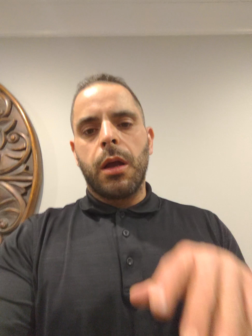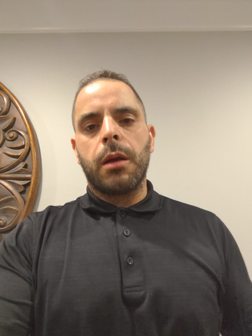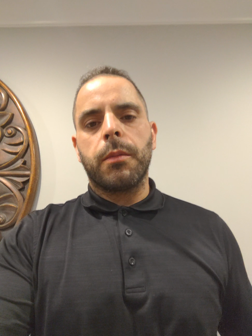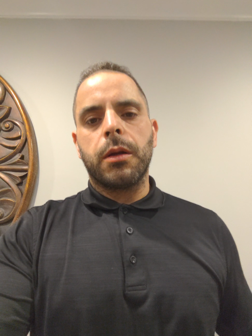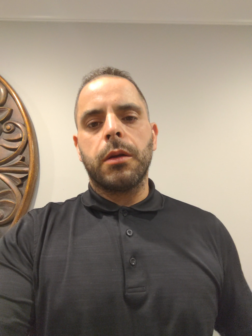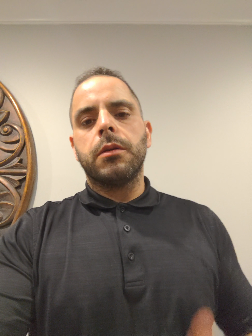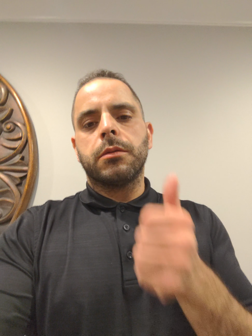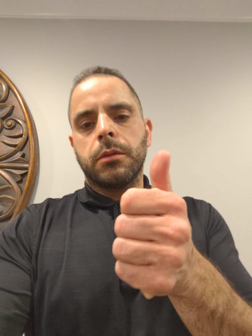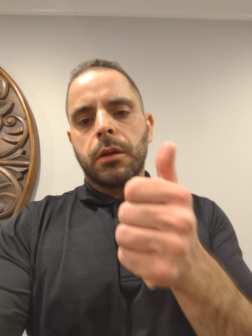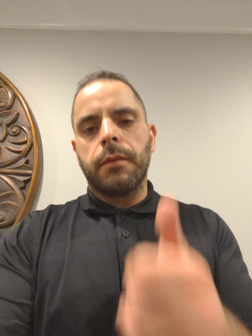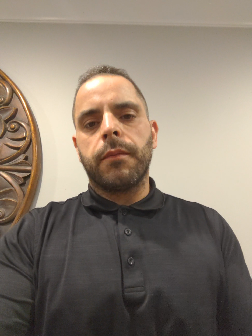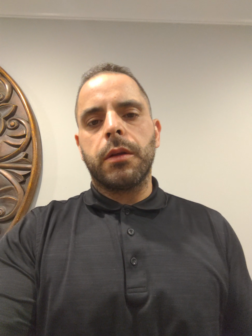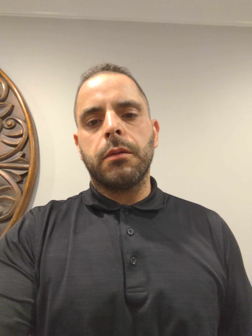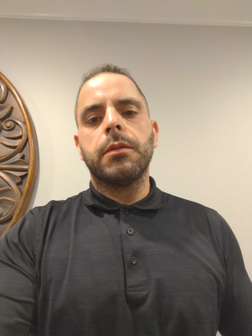yourself